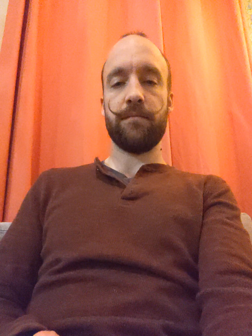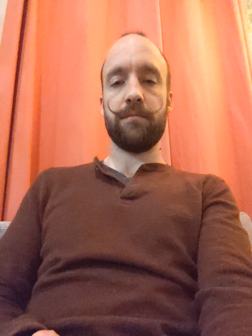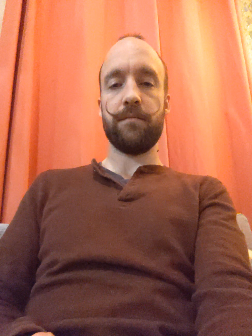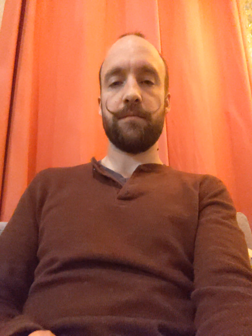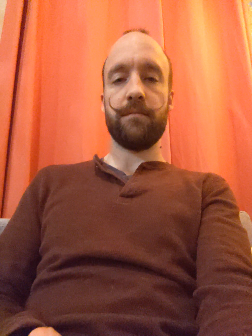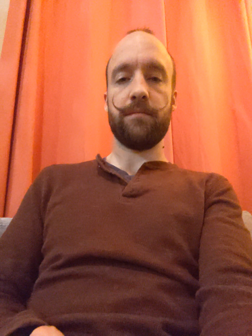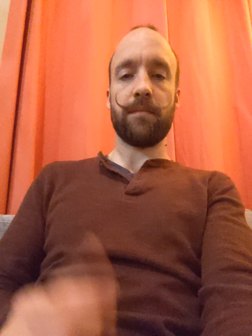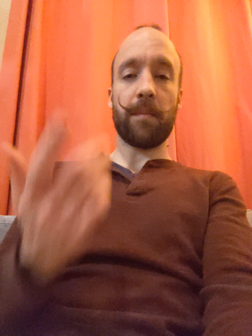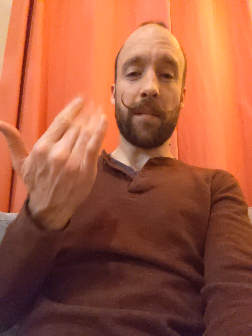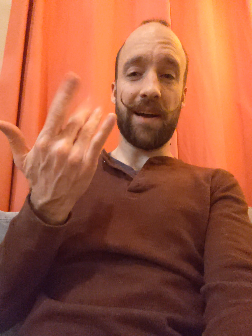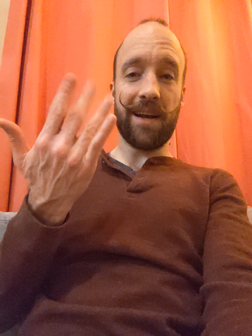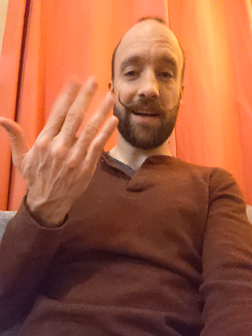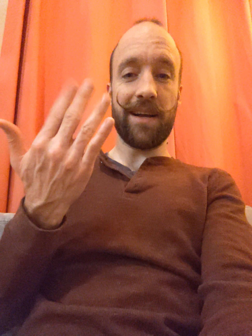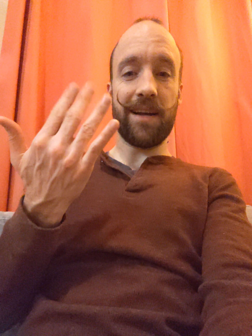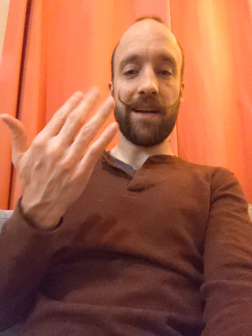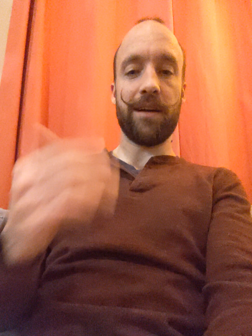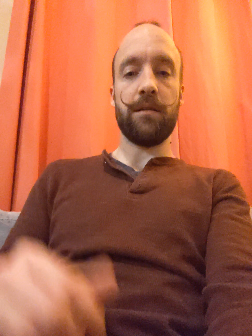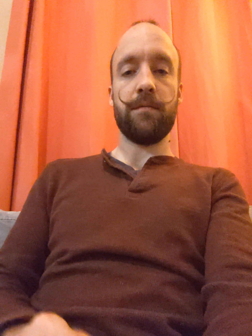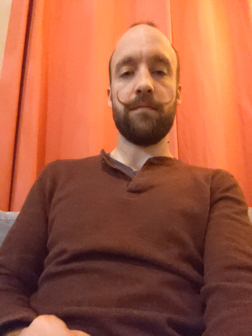wait